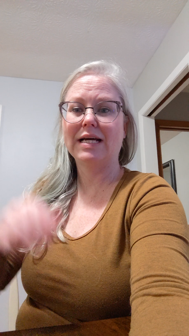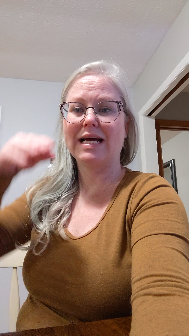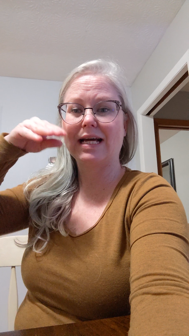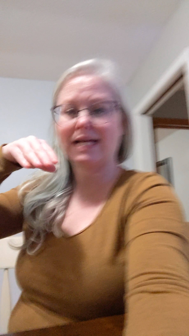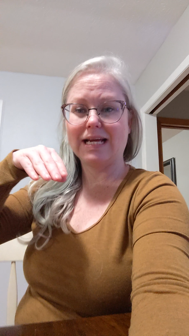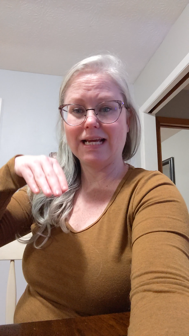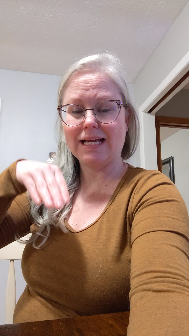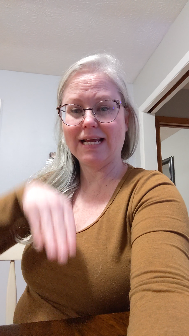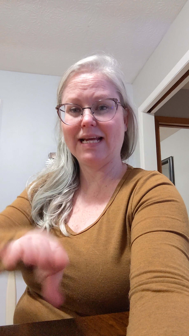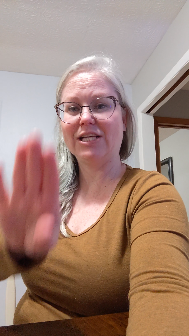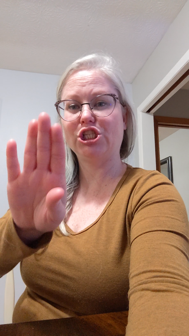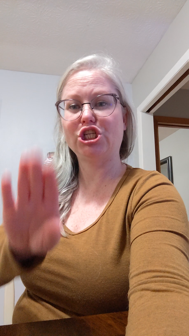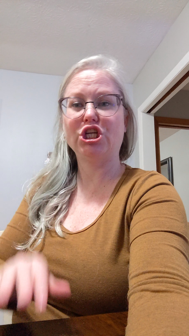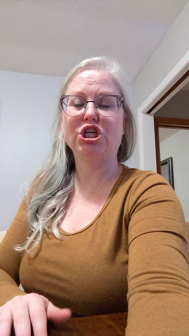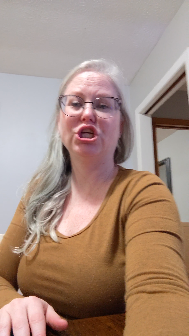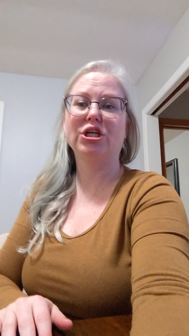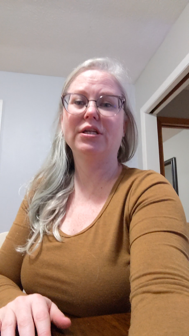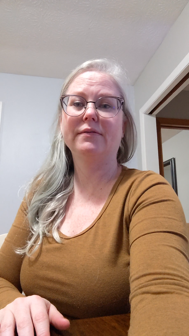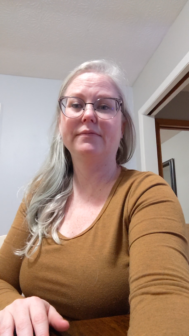enter